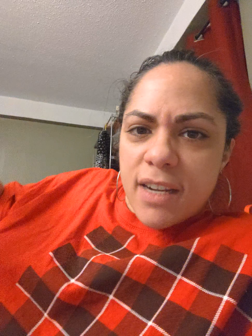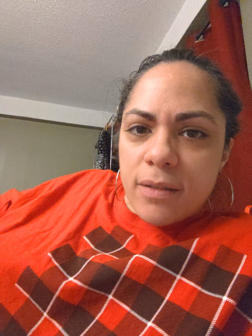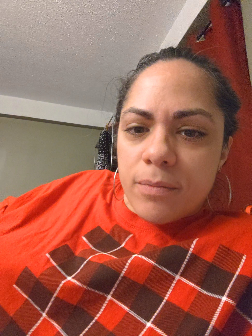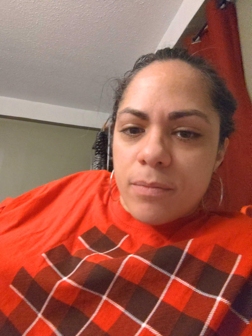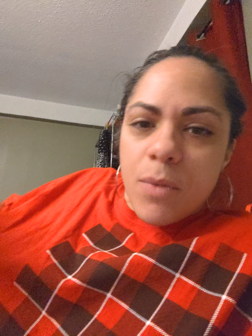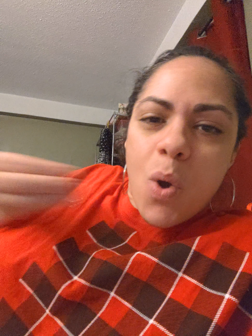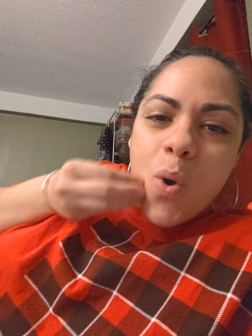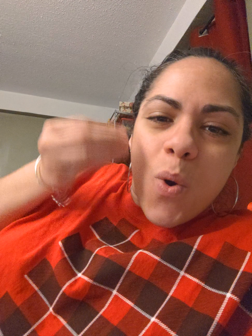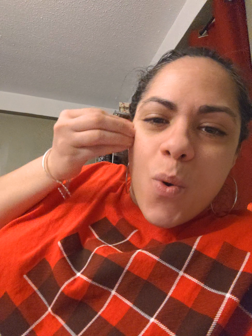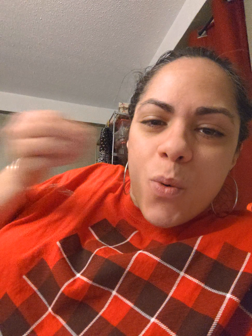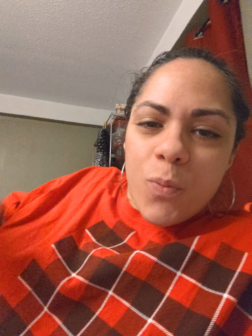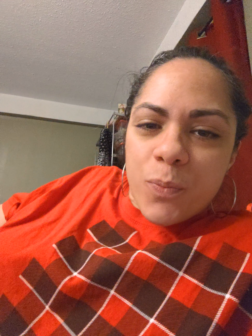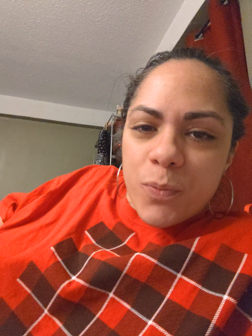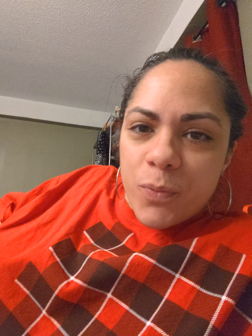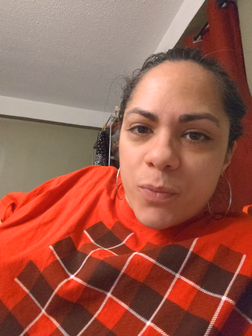home